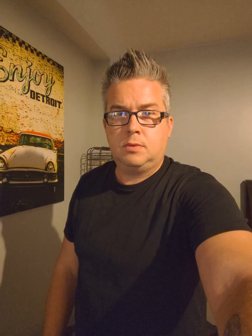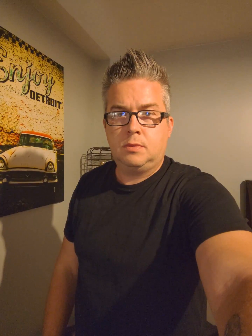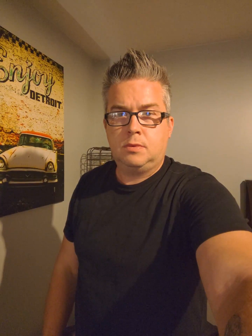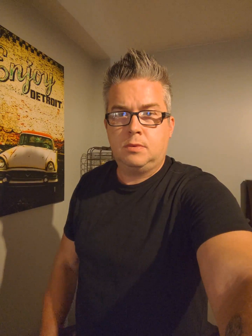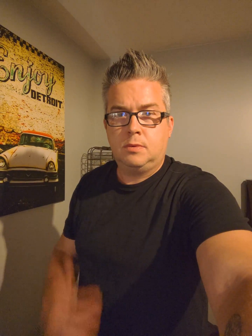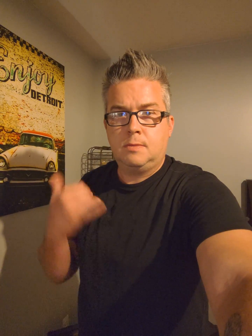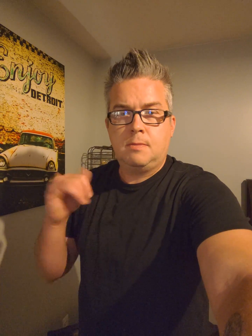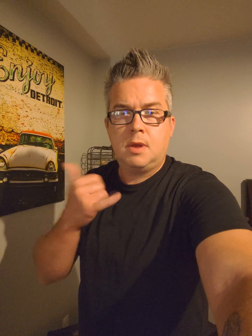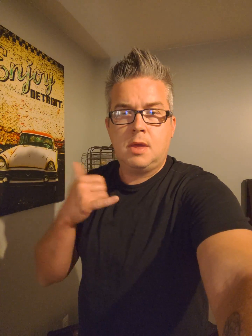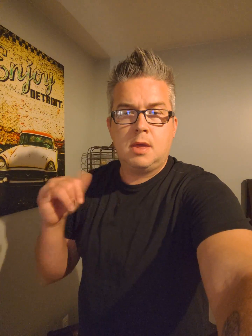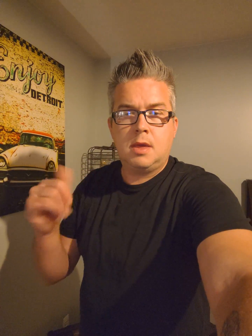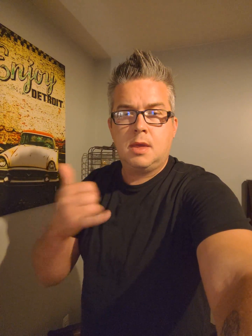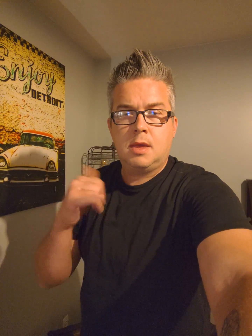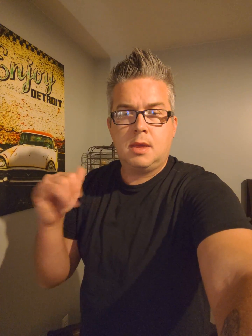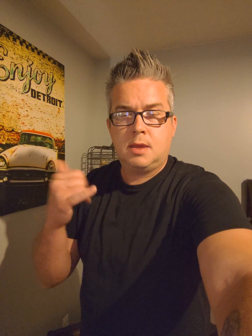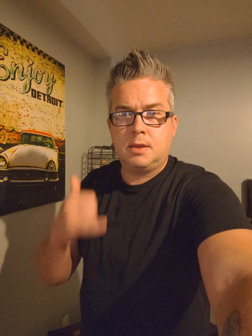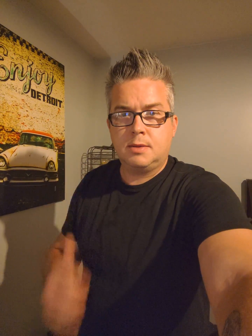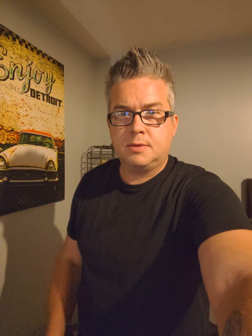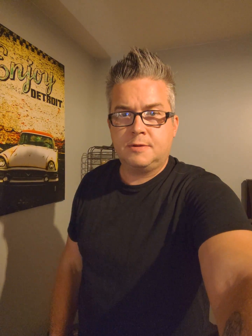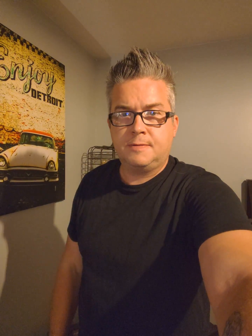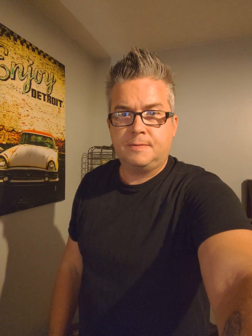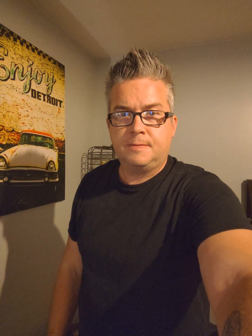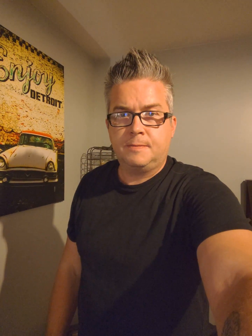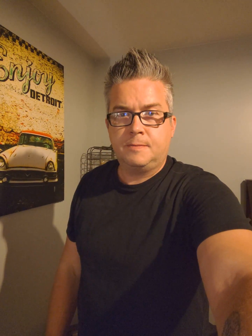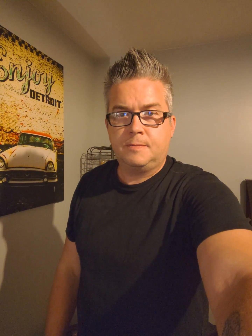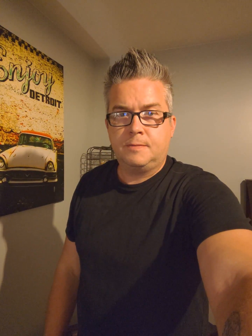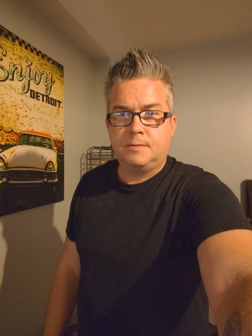play